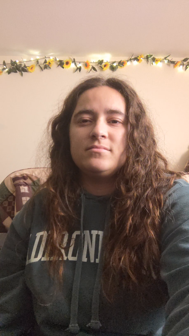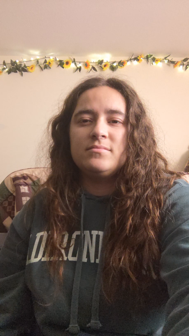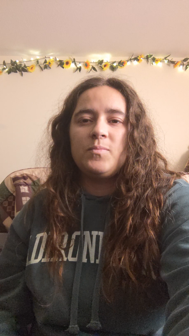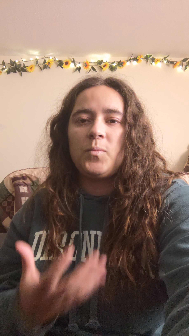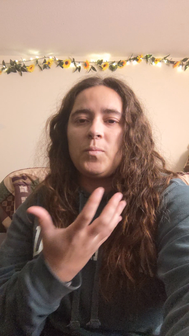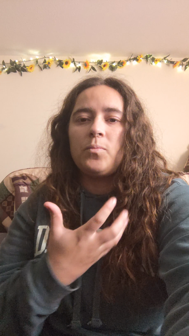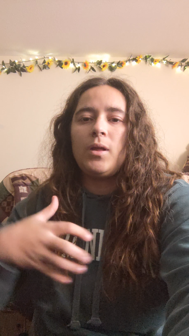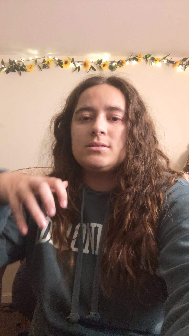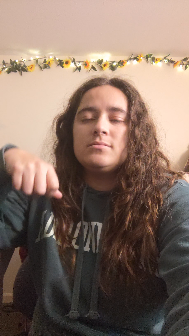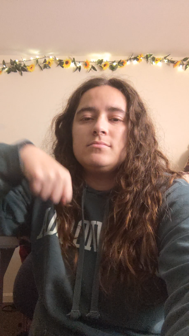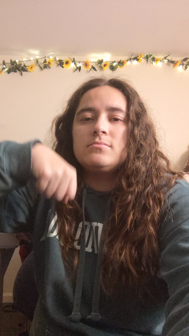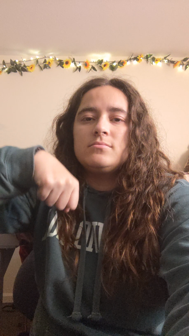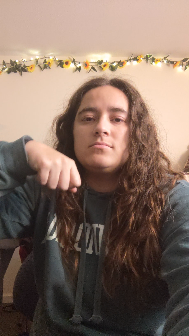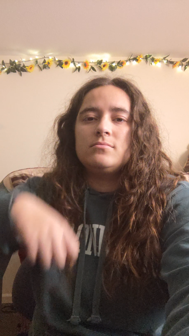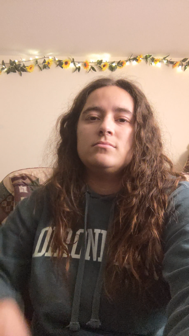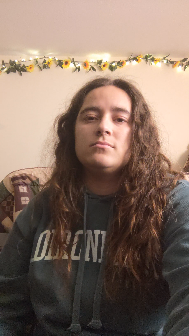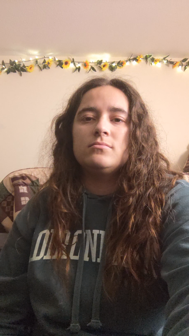basket